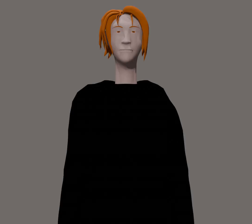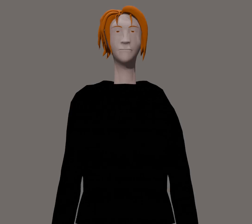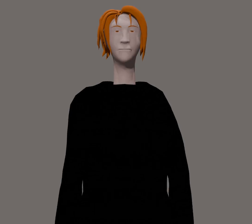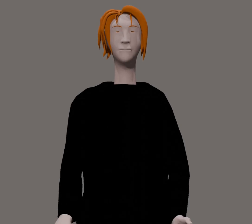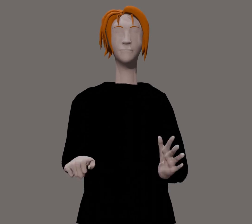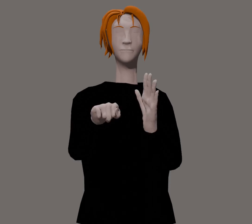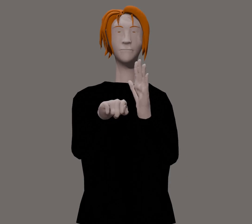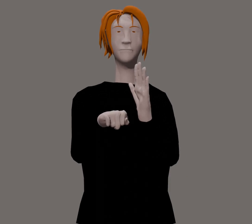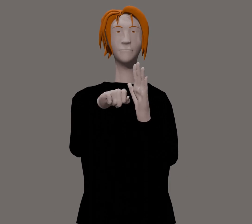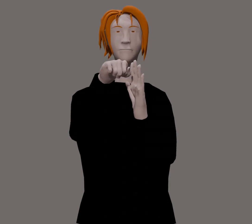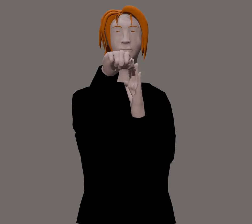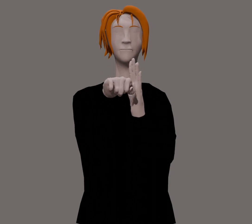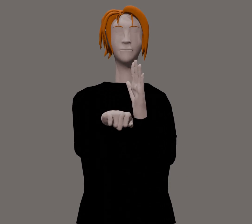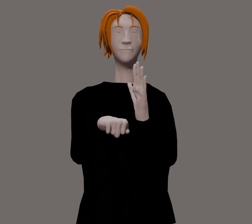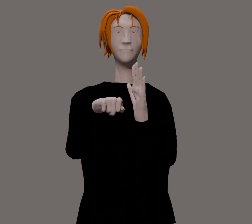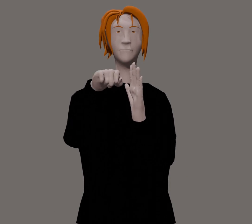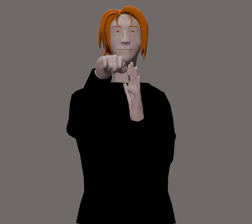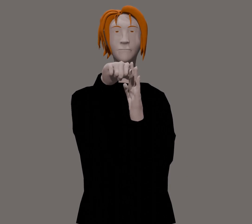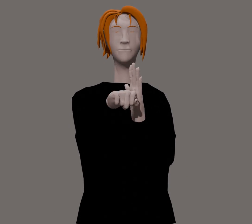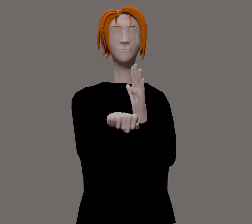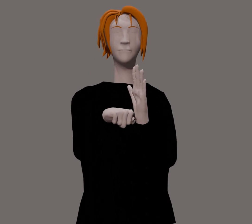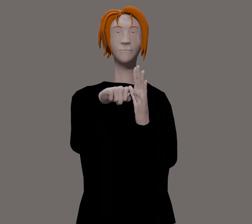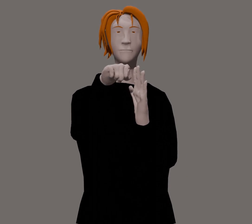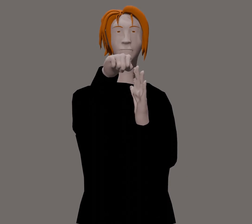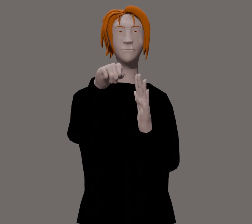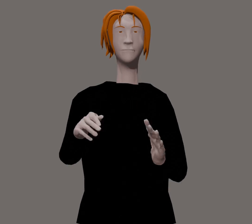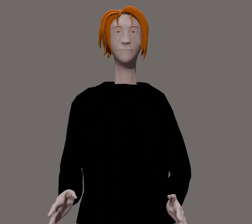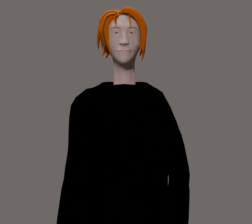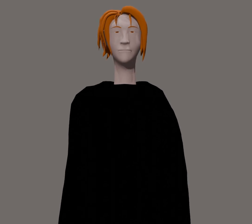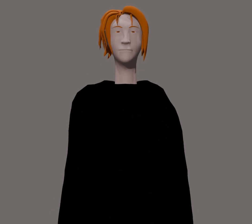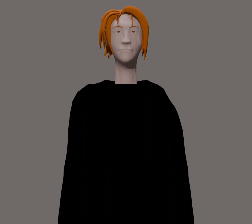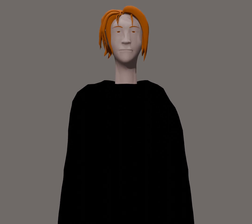Camera Video